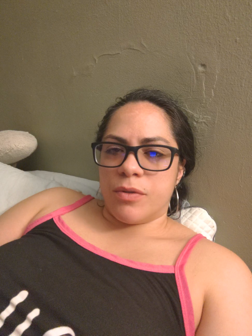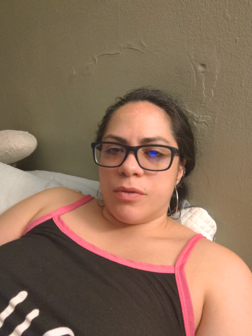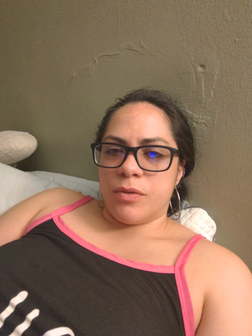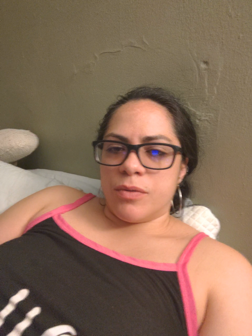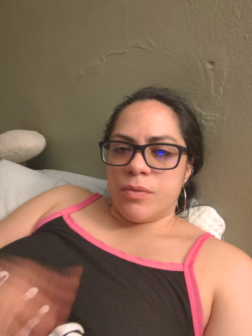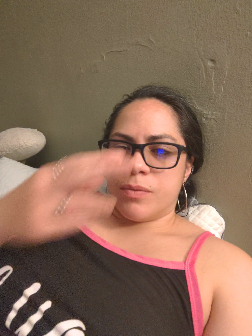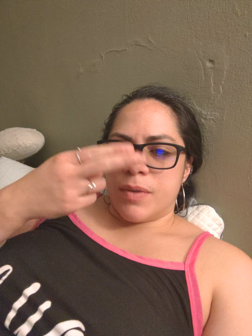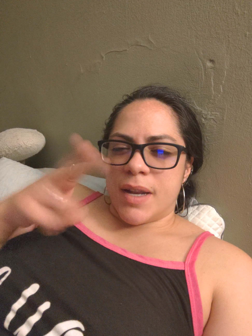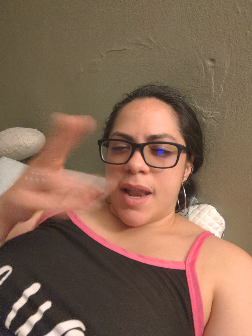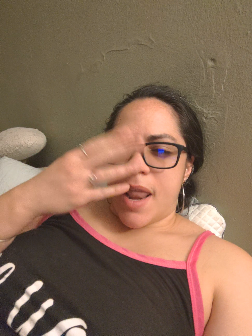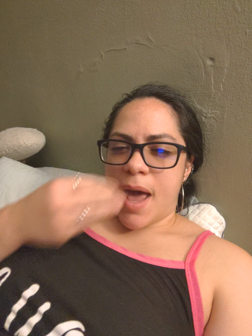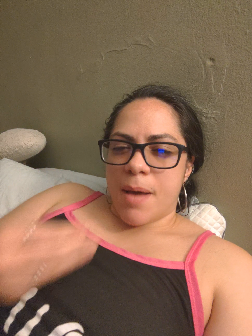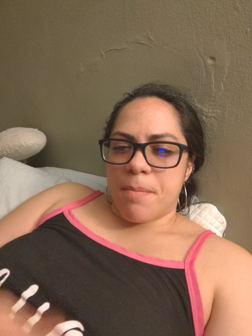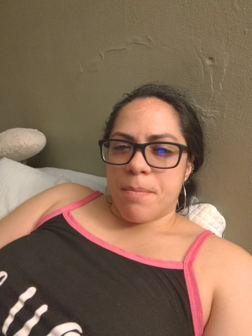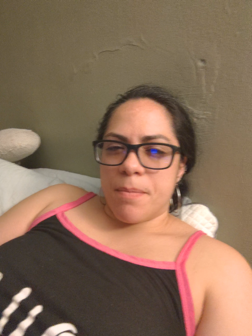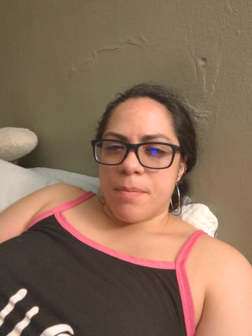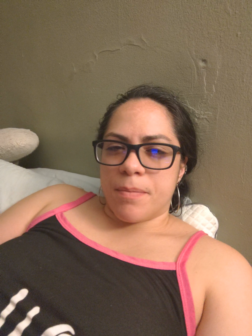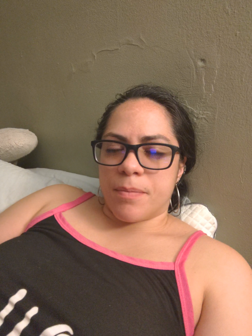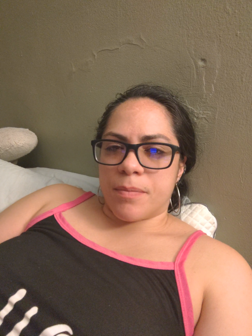nap